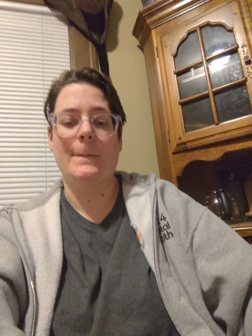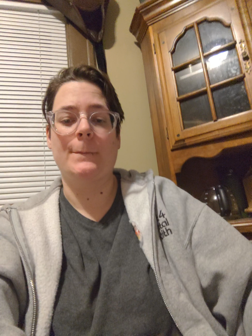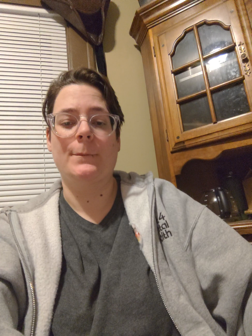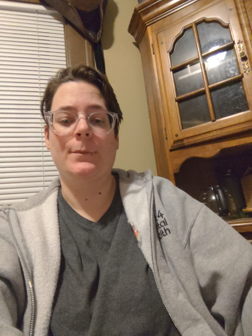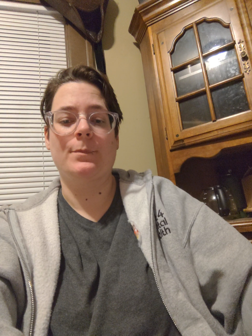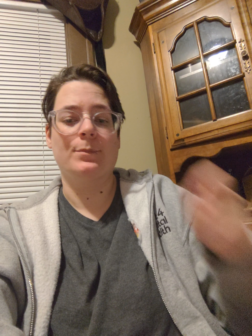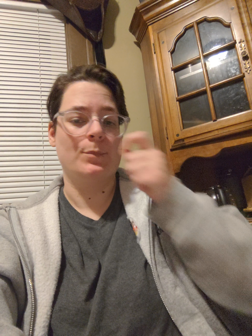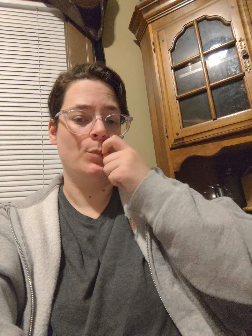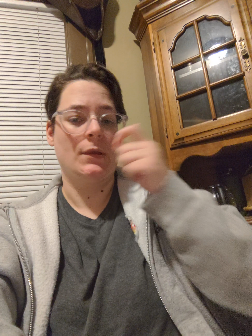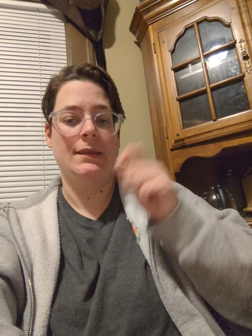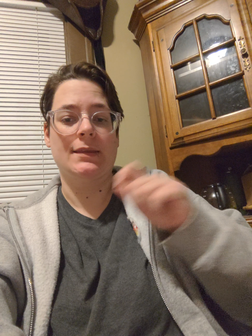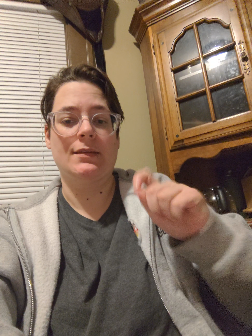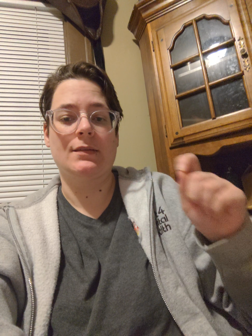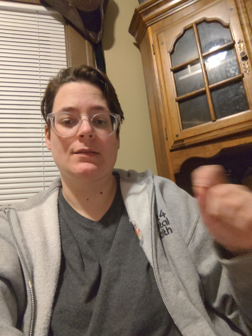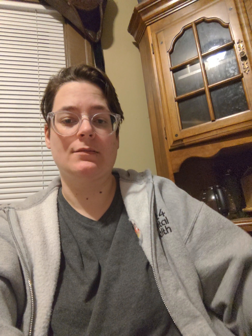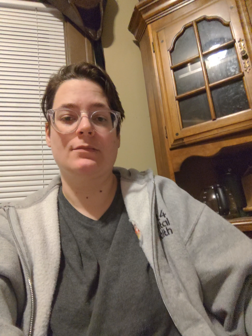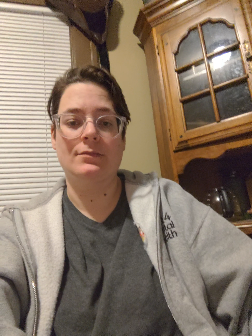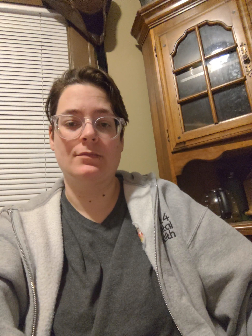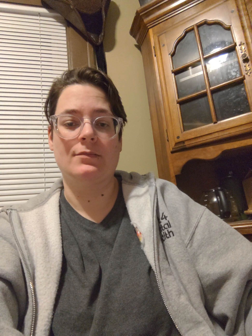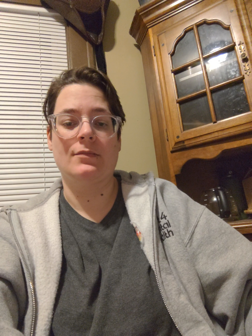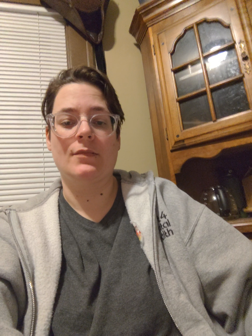pencil